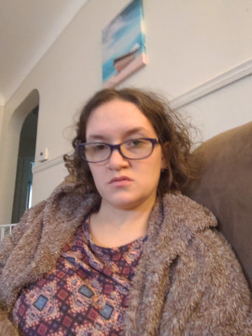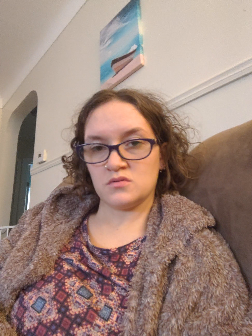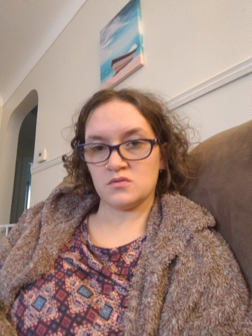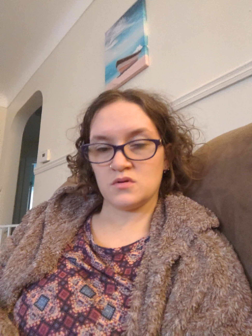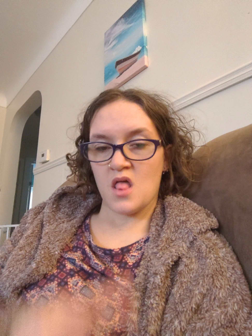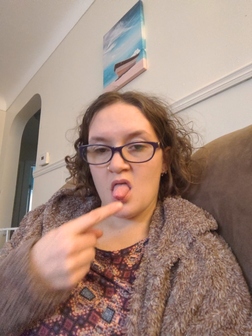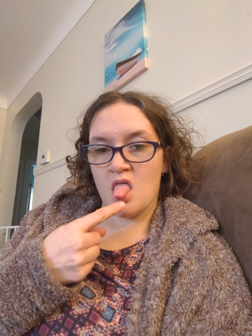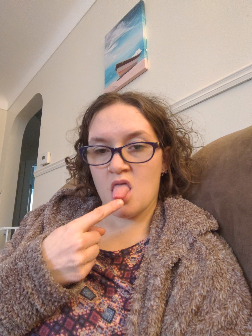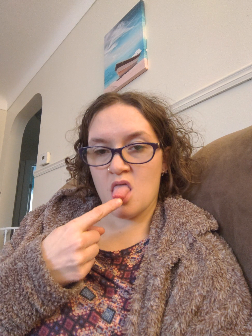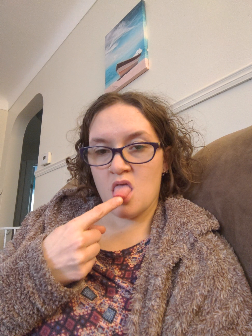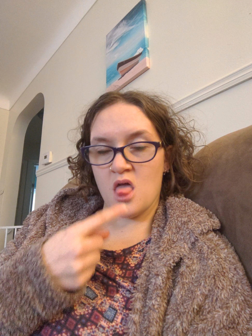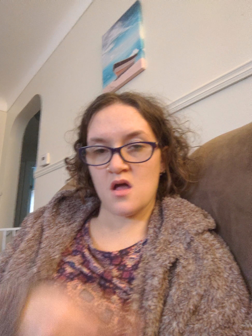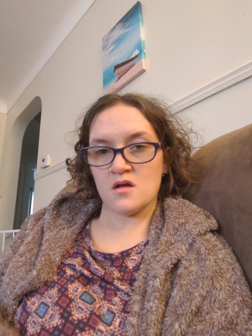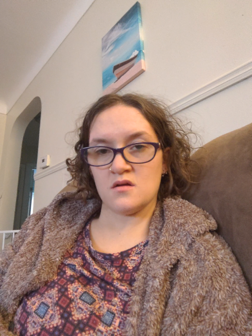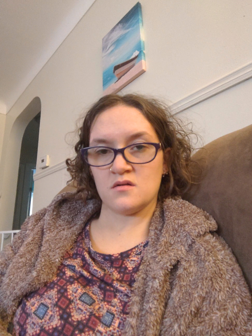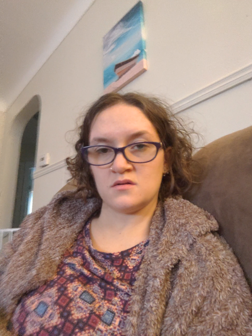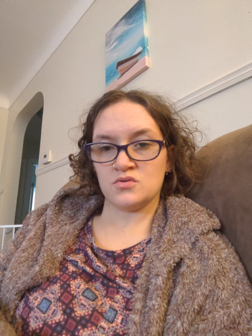tongue